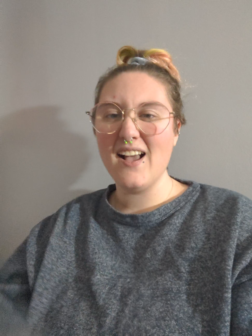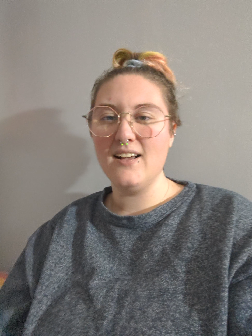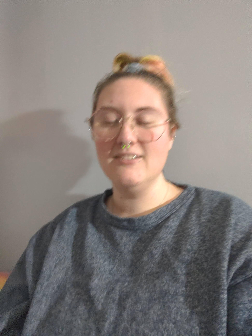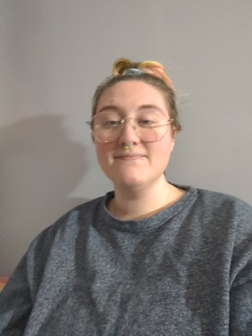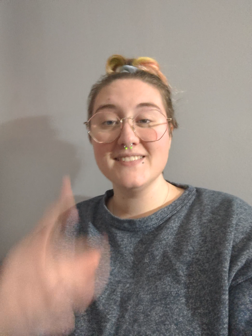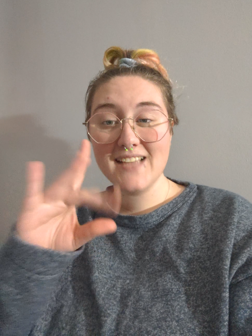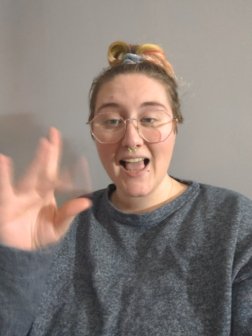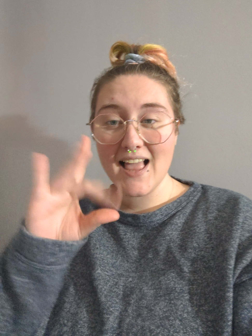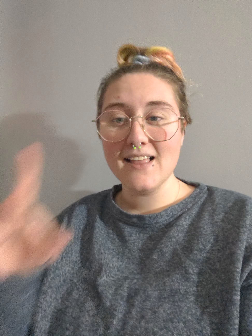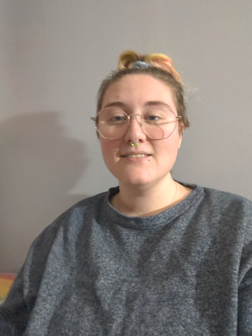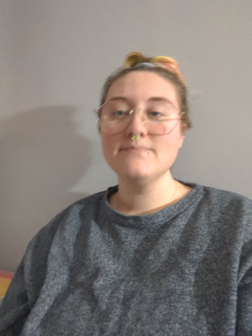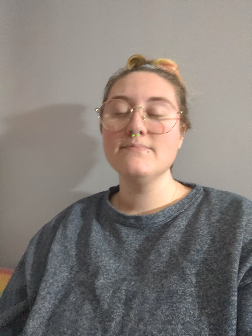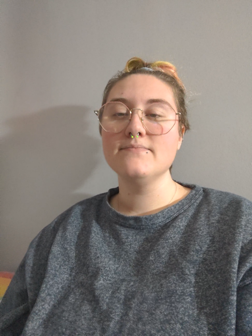say